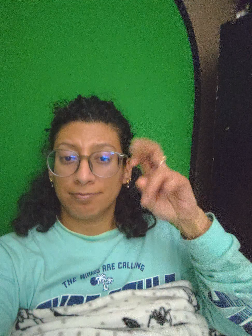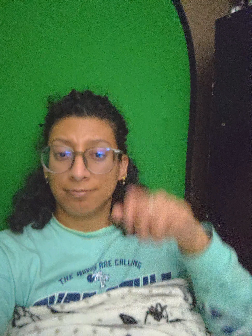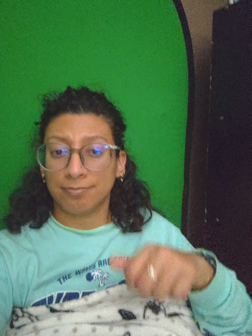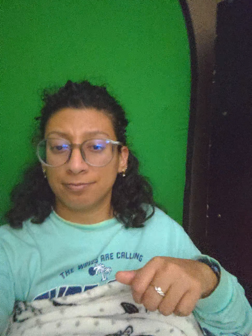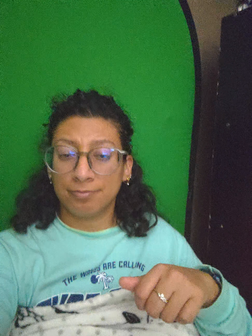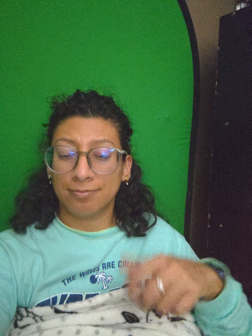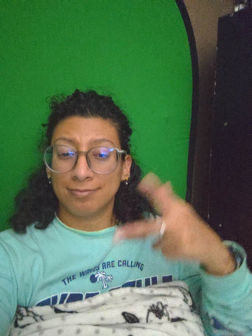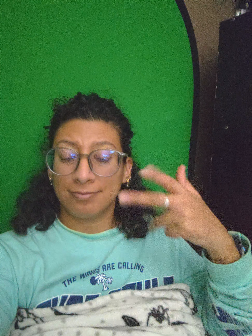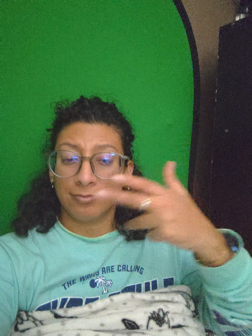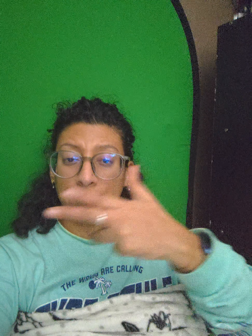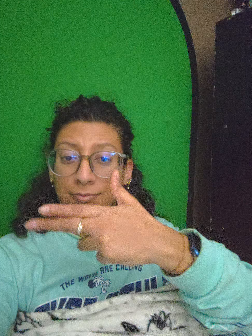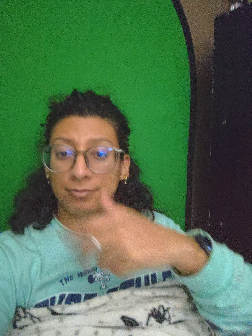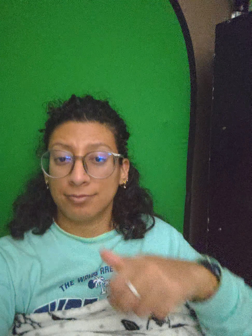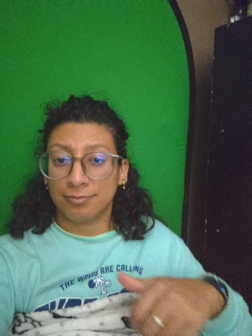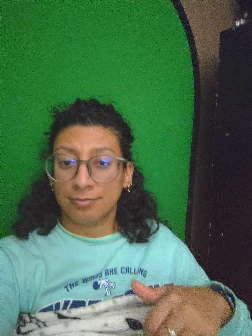scissors